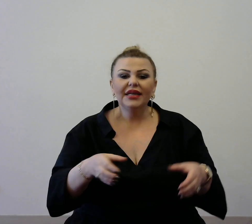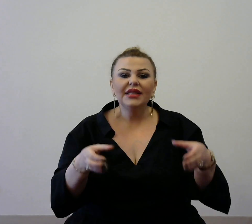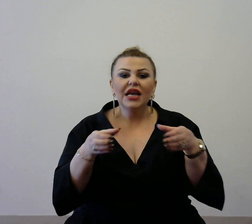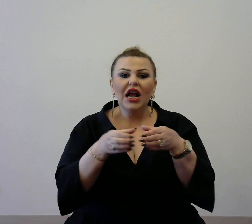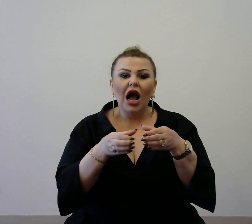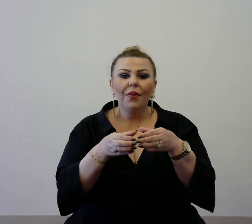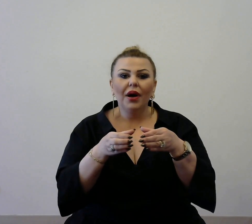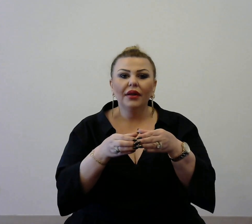komanda